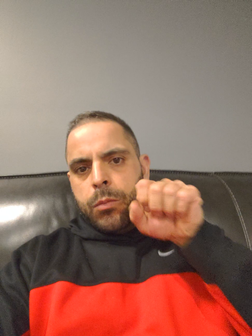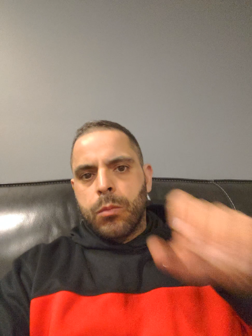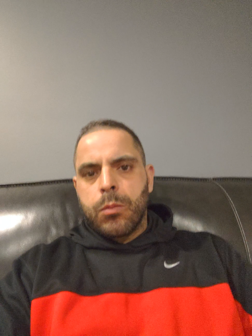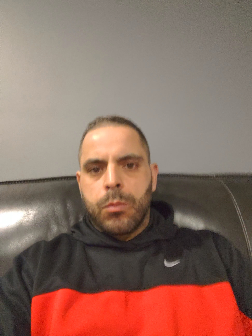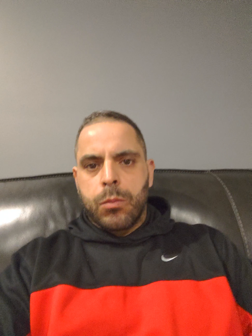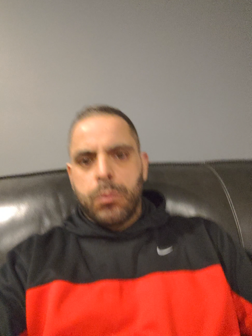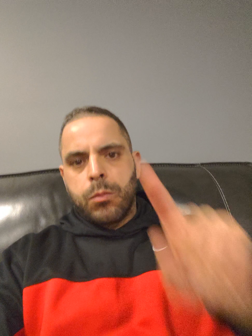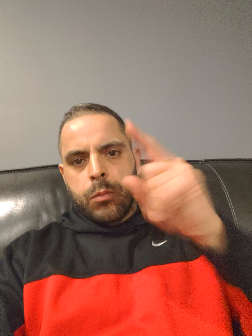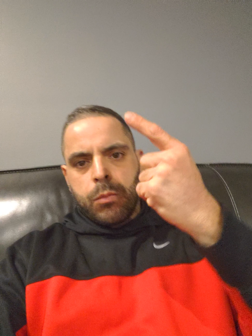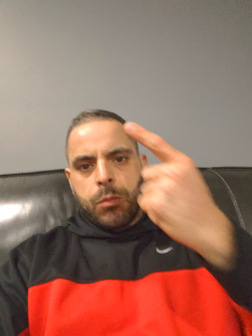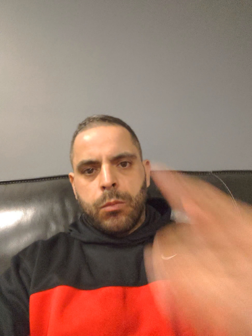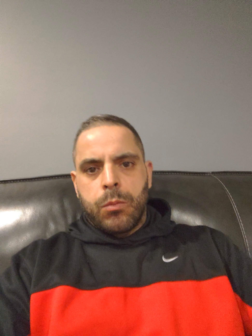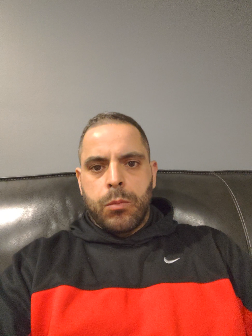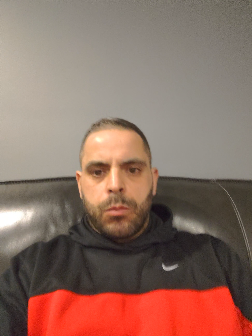first